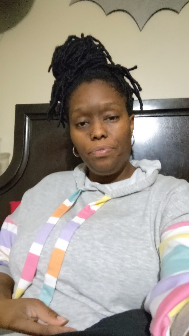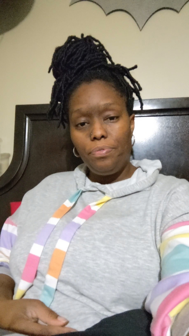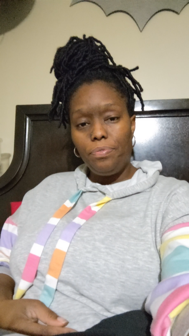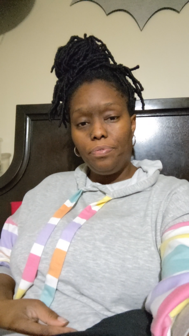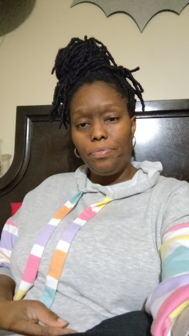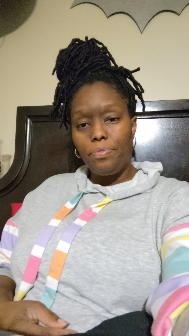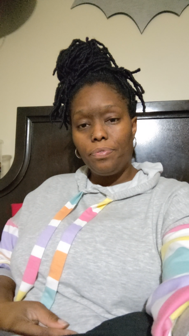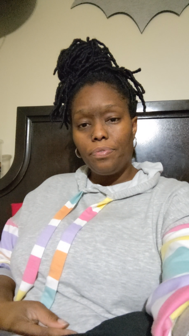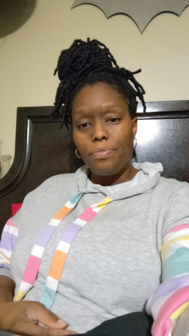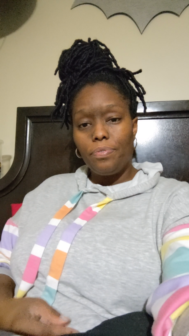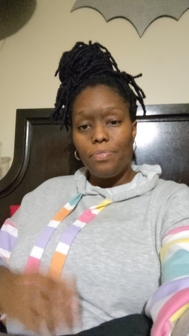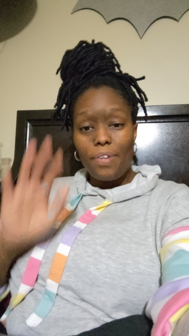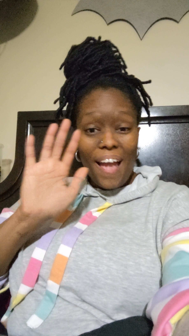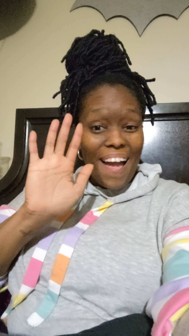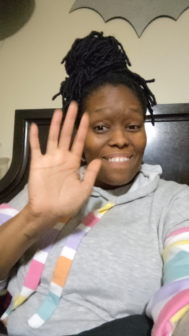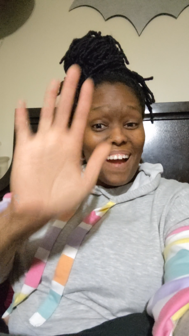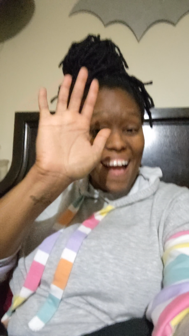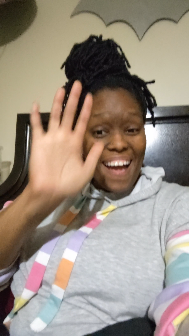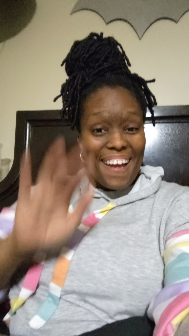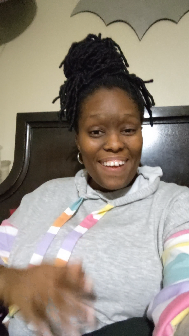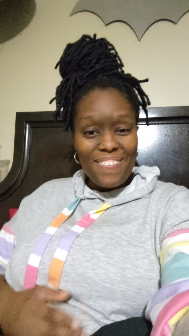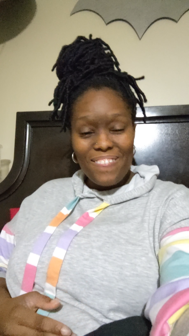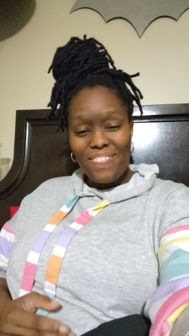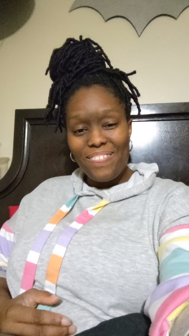give me five